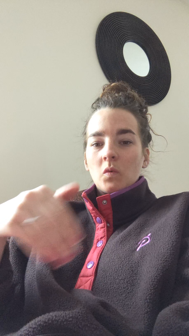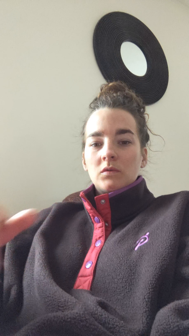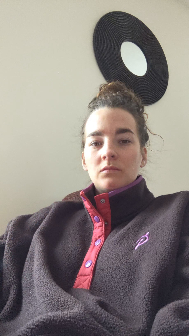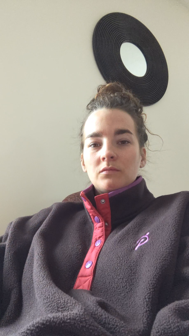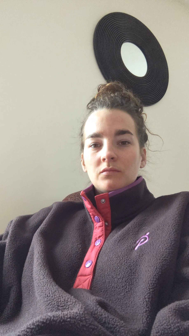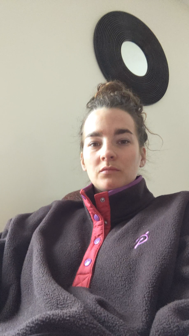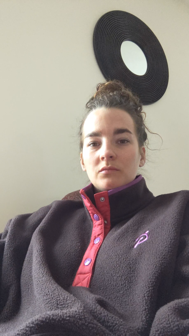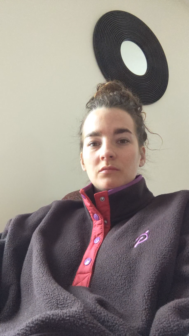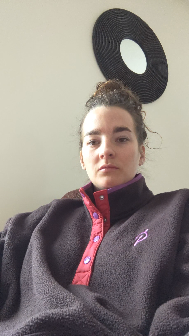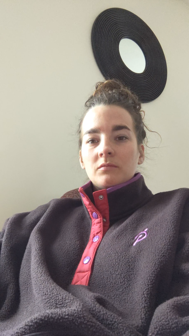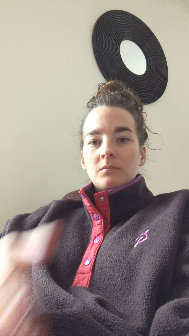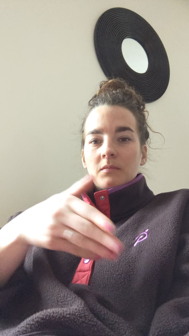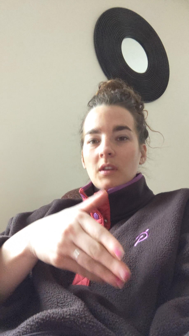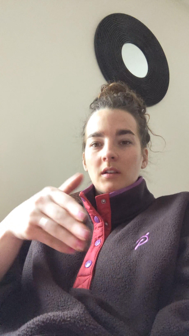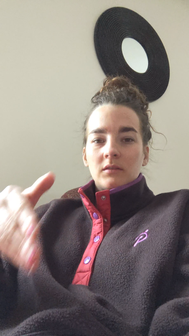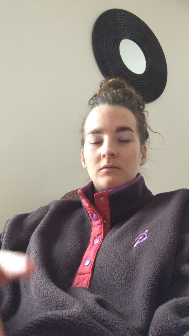pants